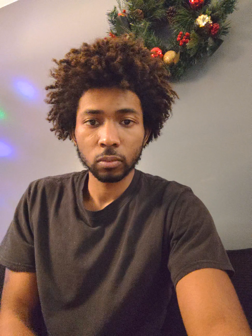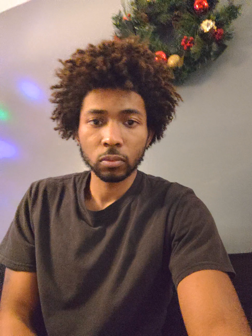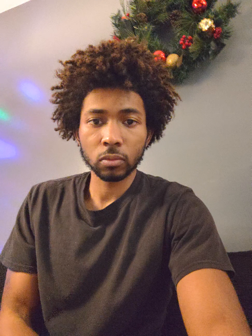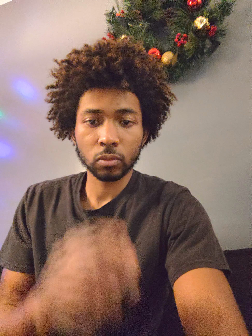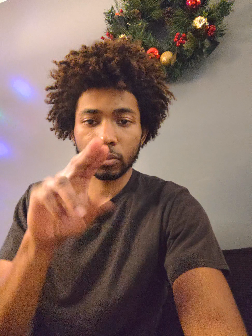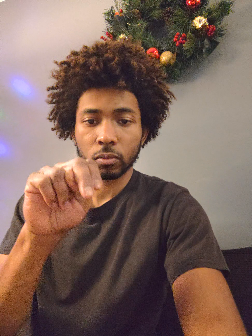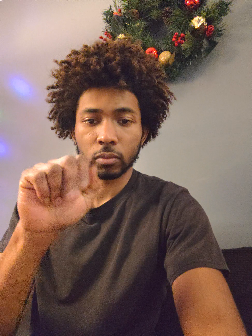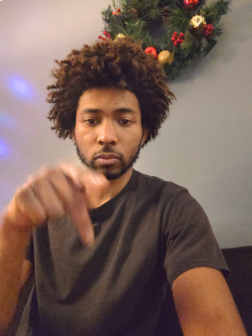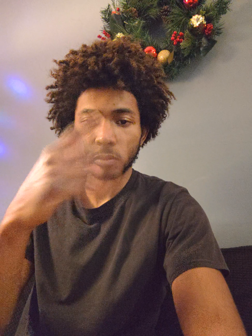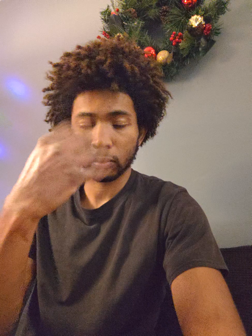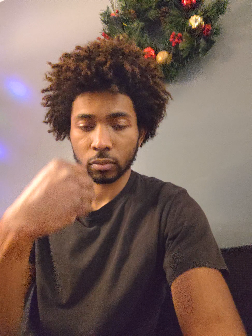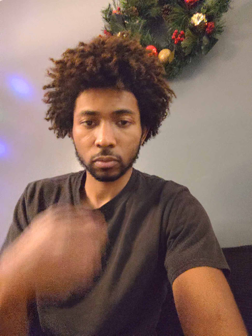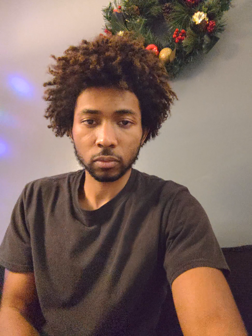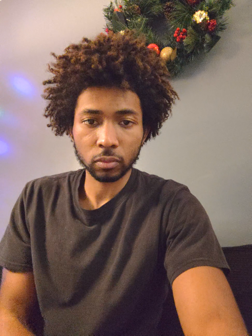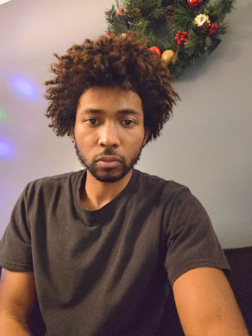nap